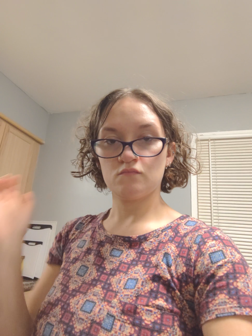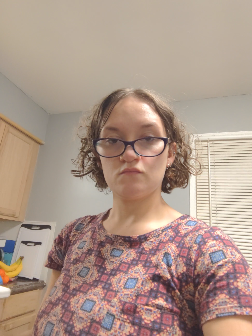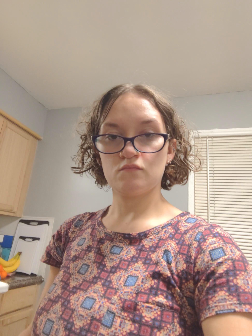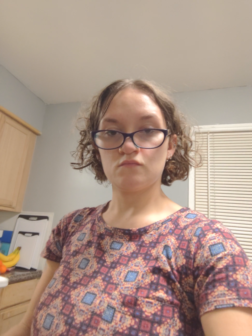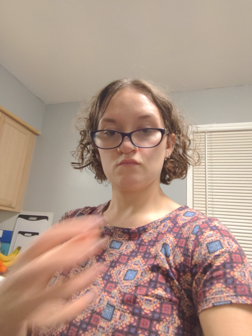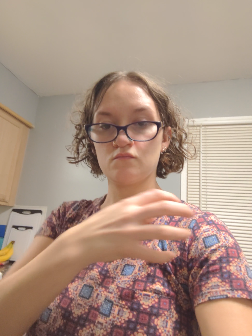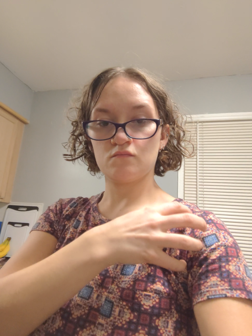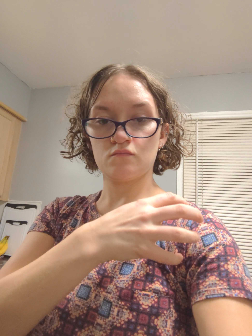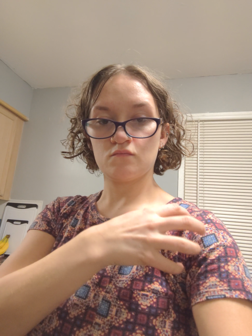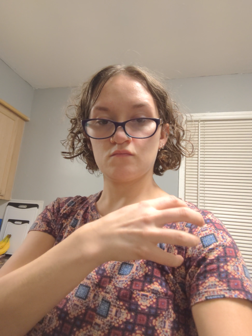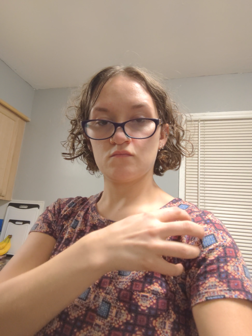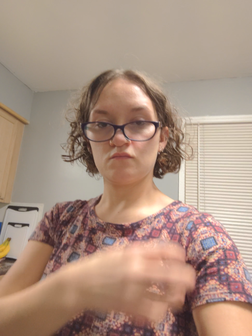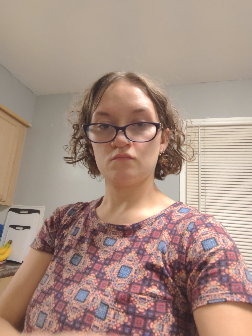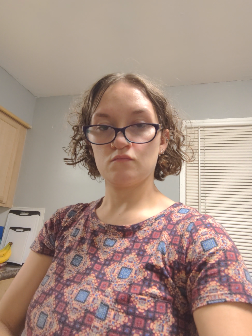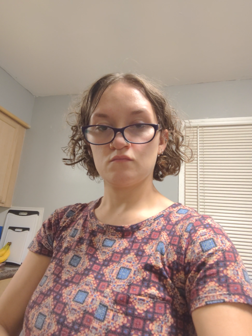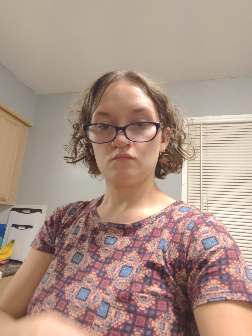police